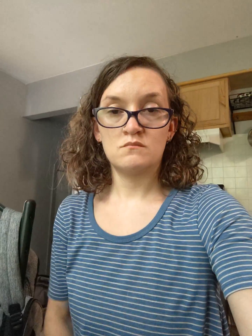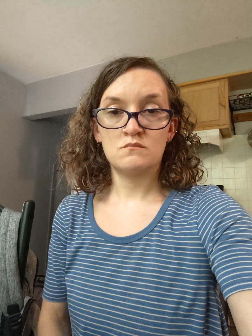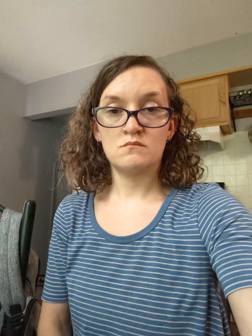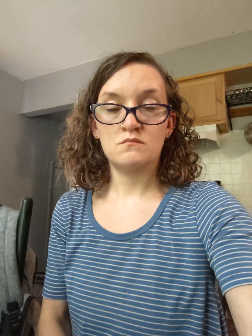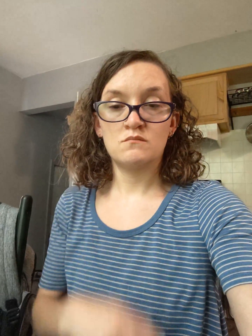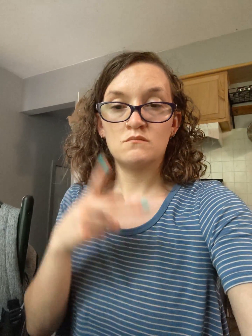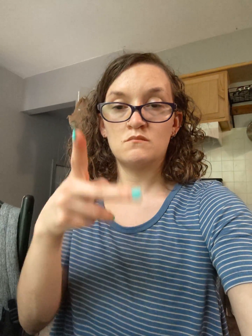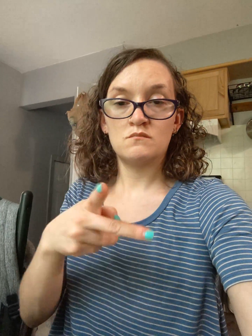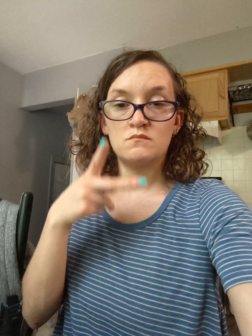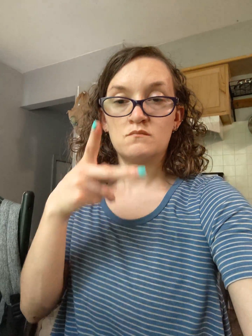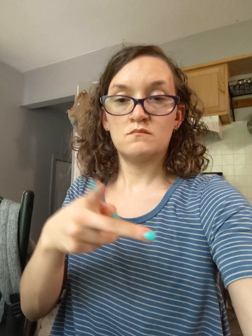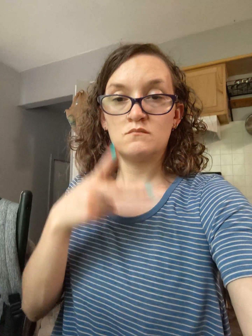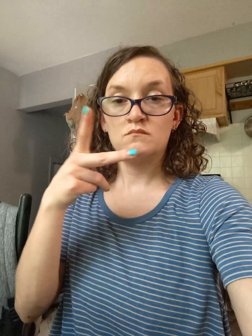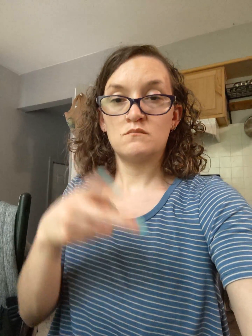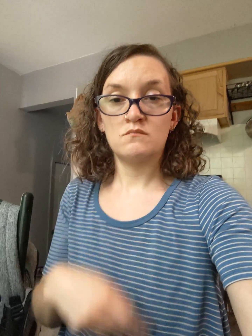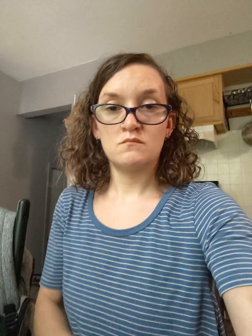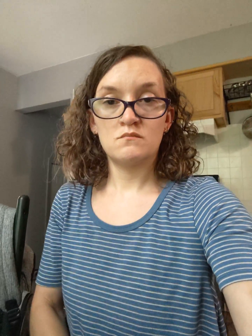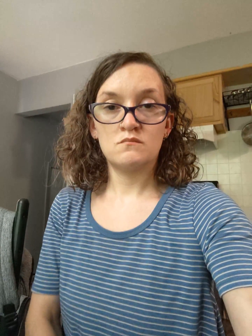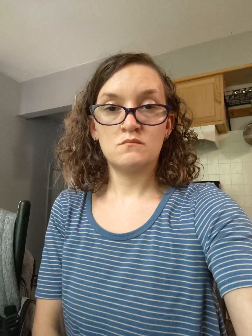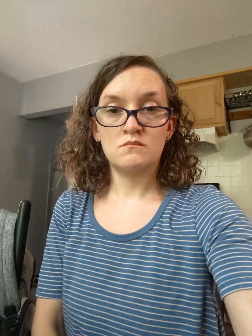careful